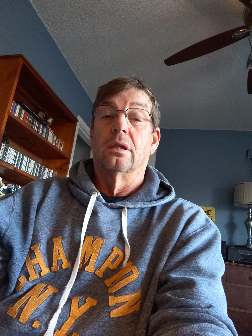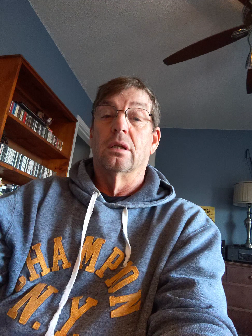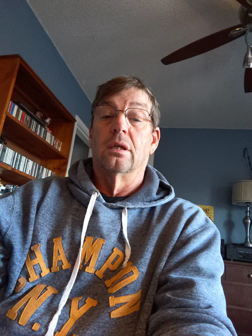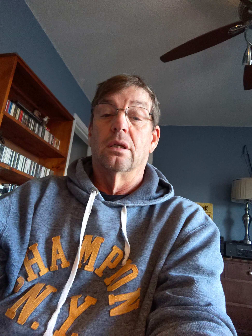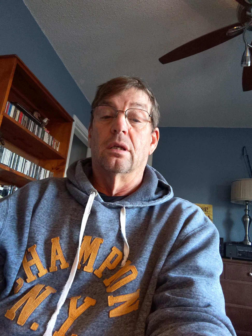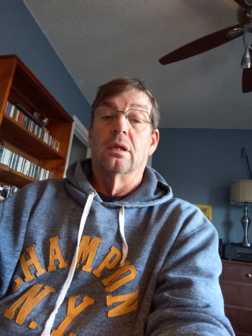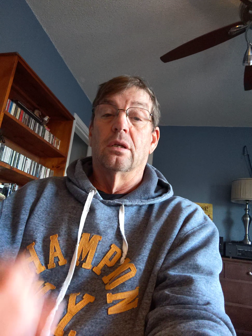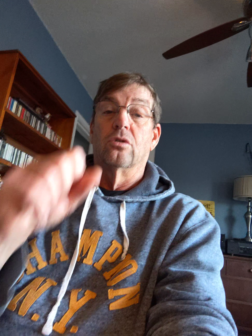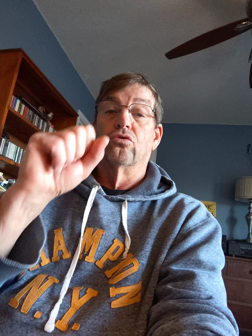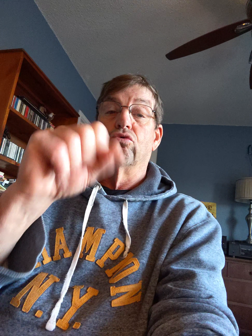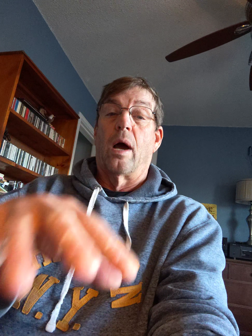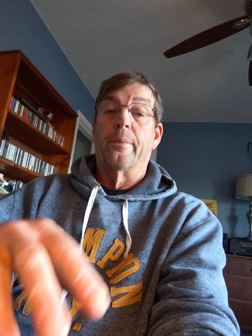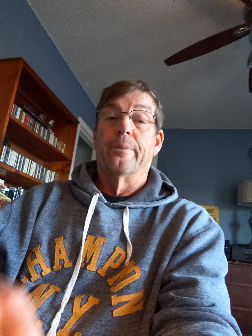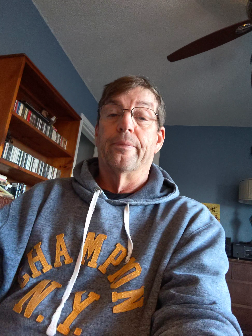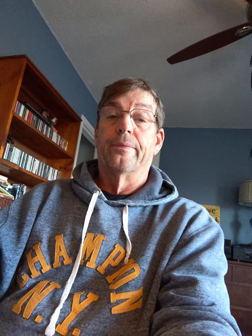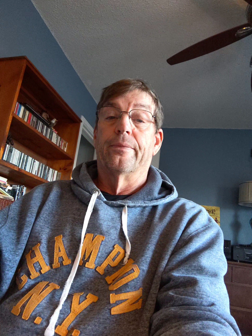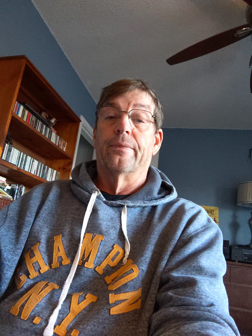drop